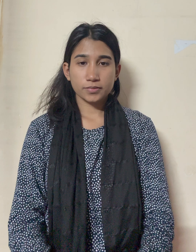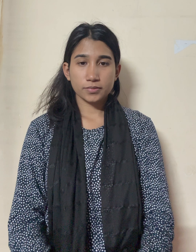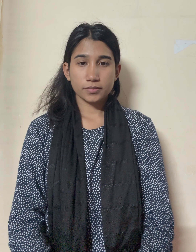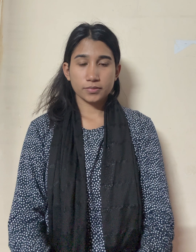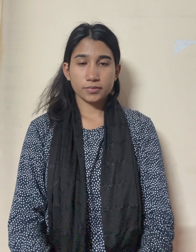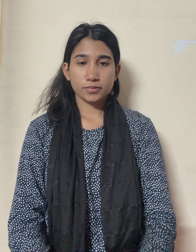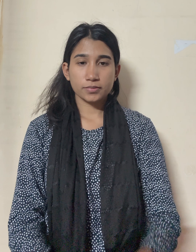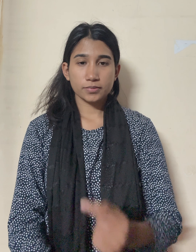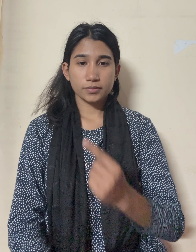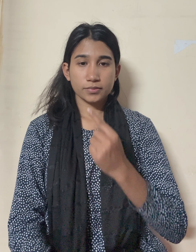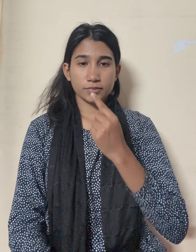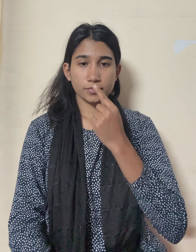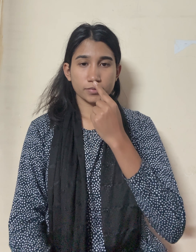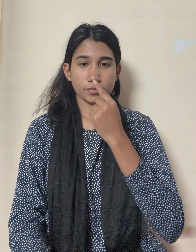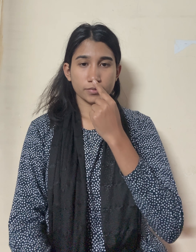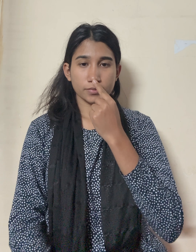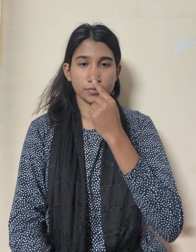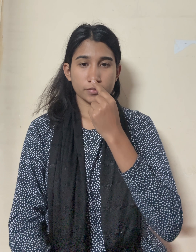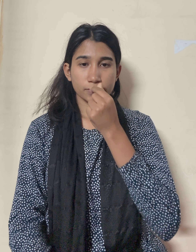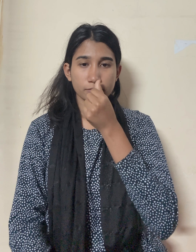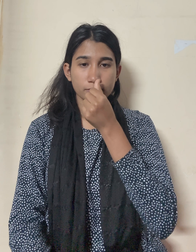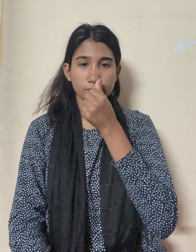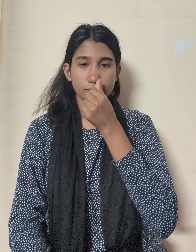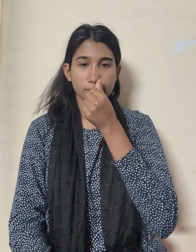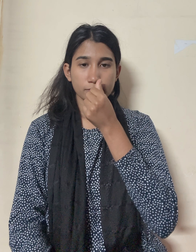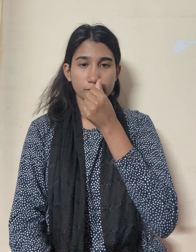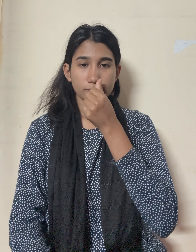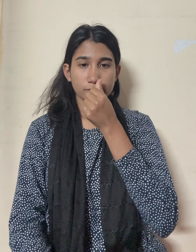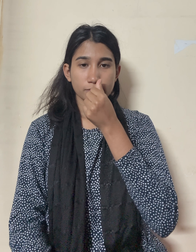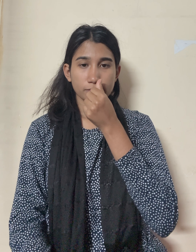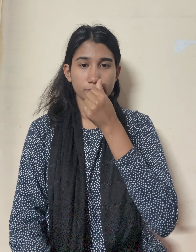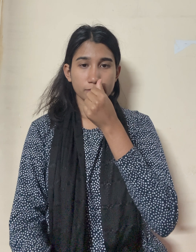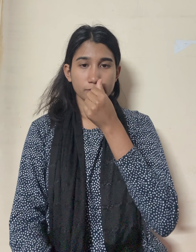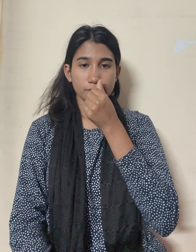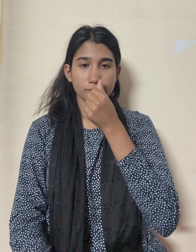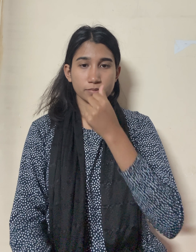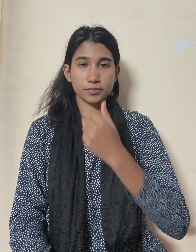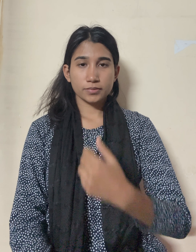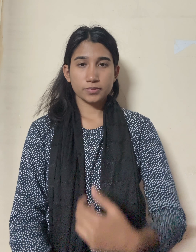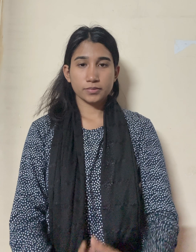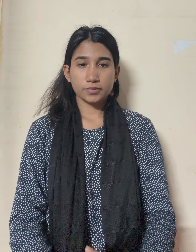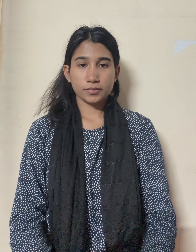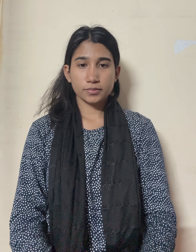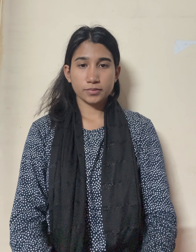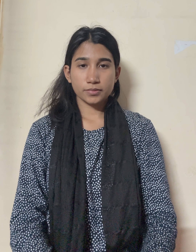সবুজ